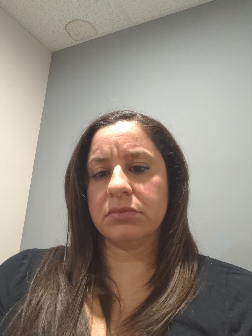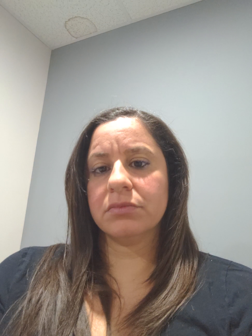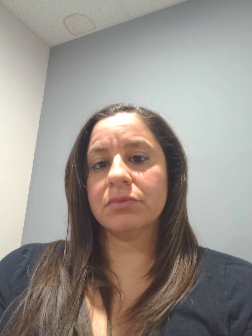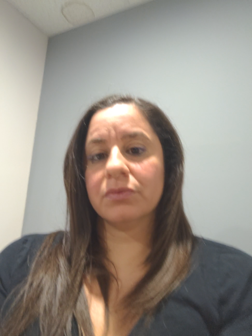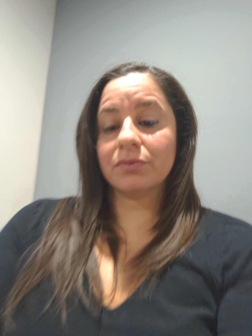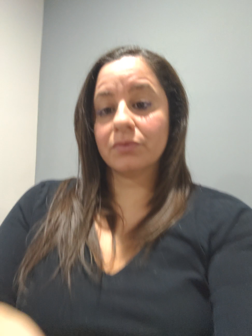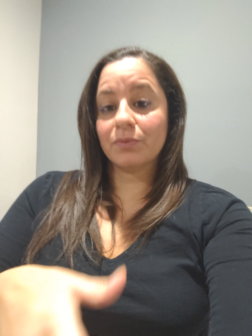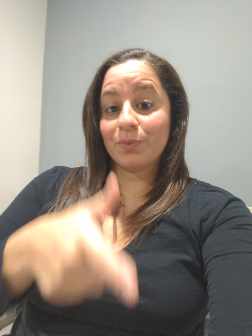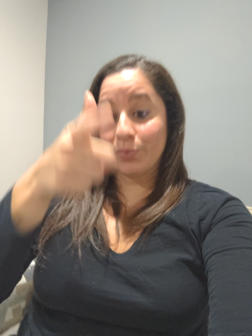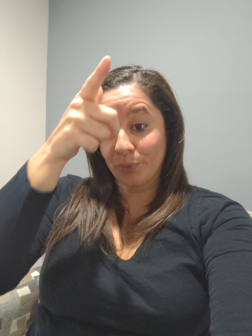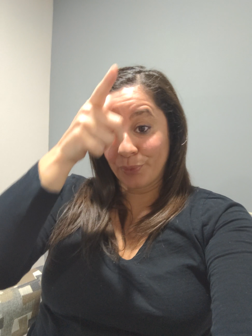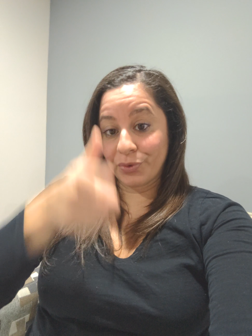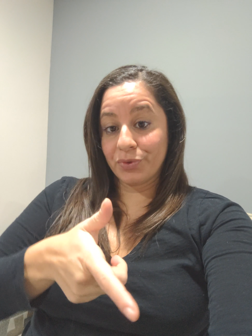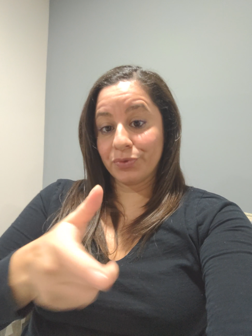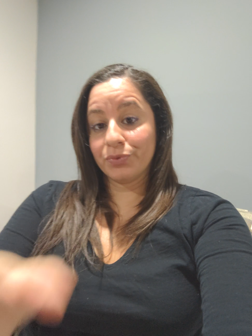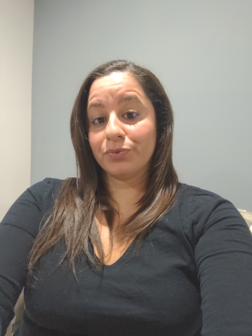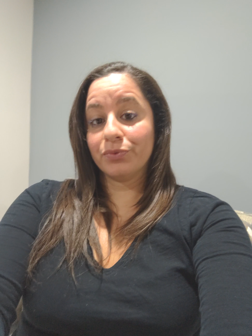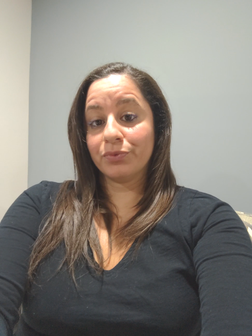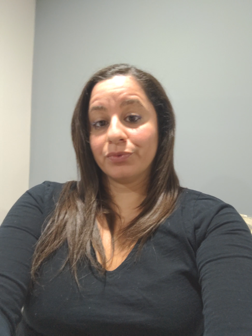brother